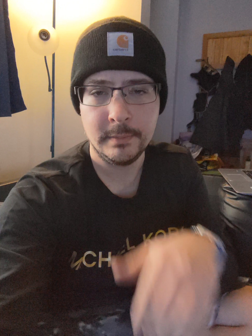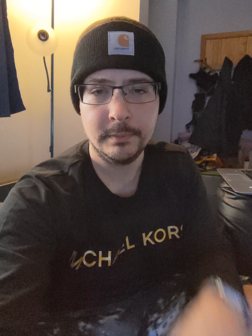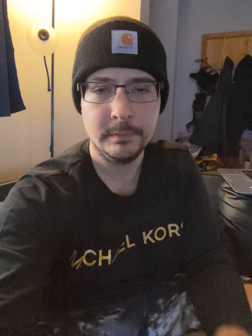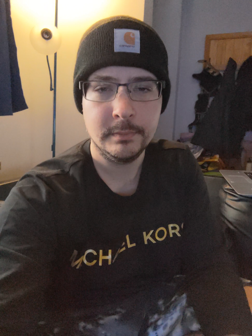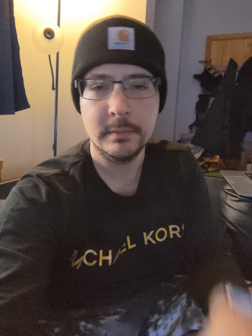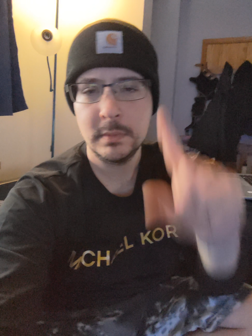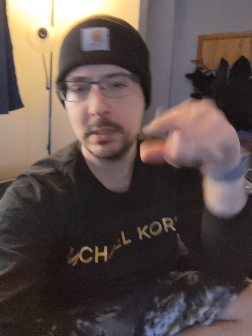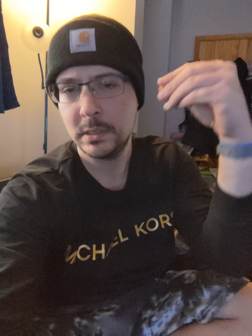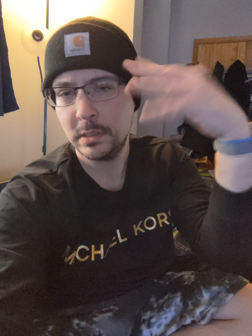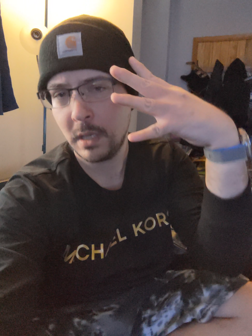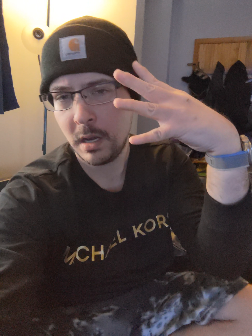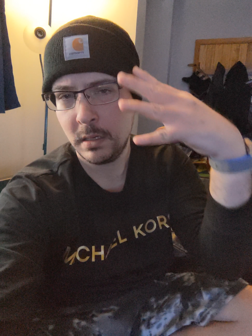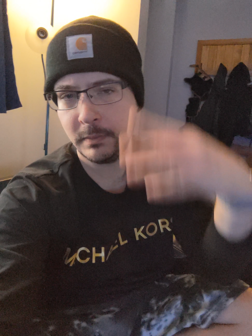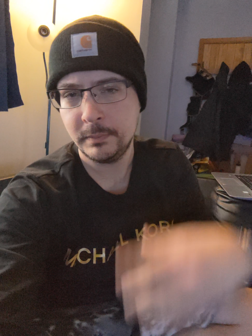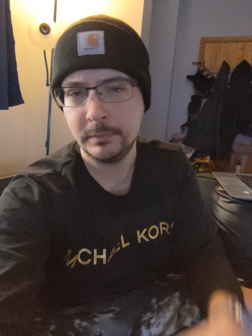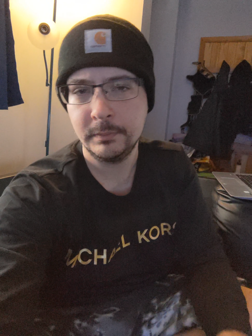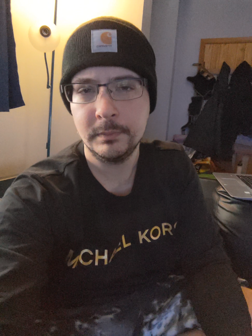sun